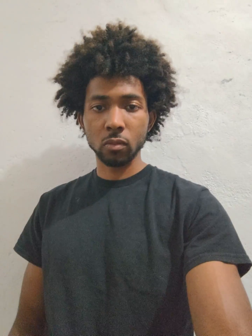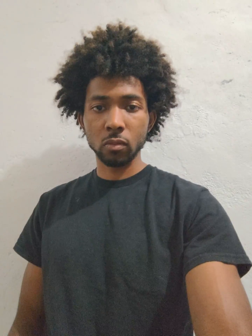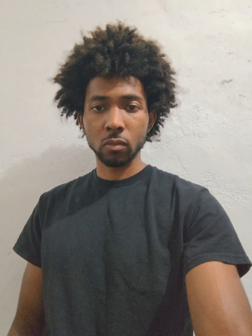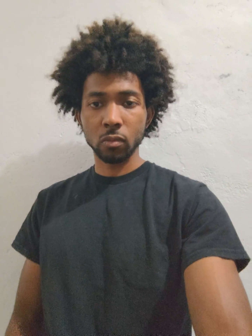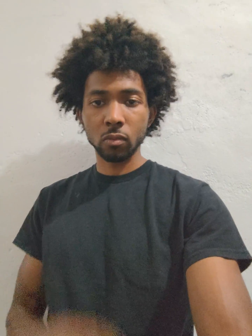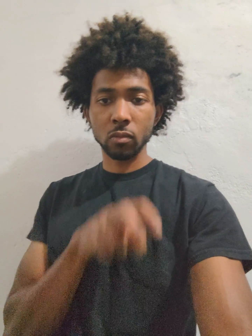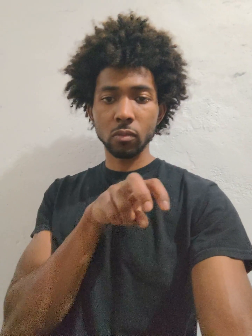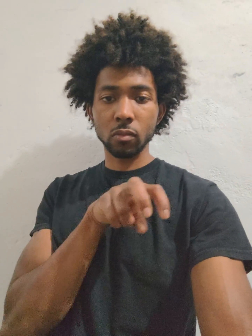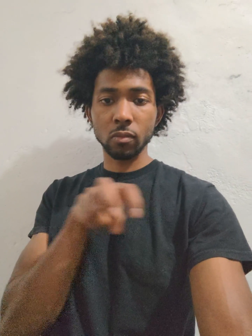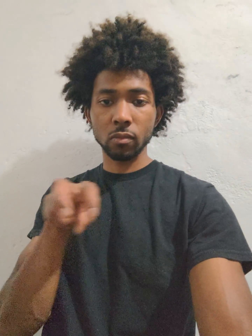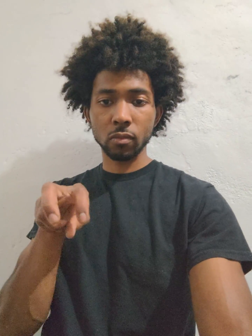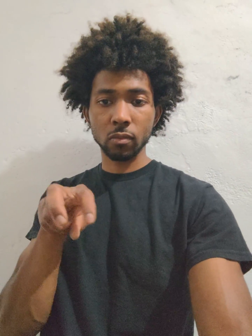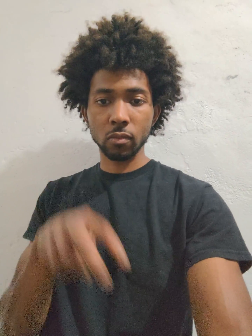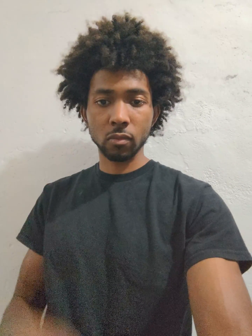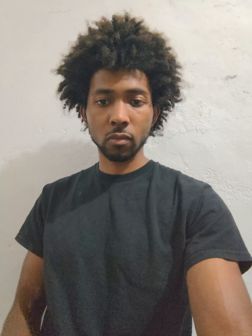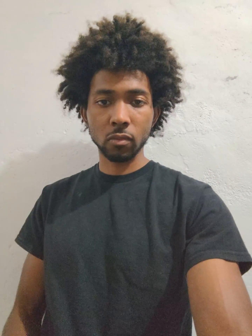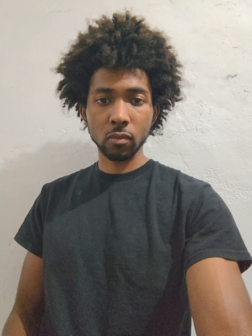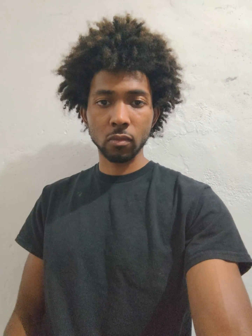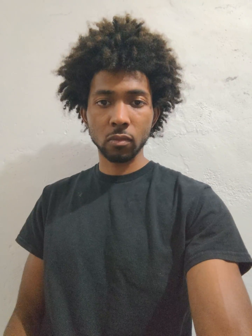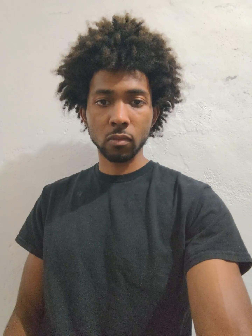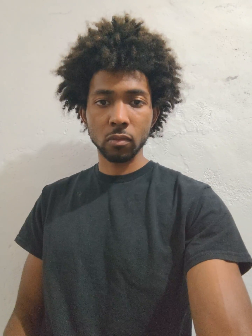couch